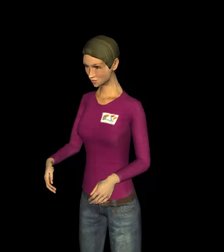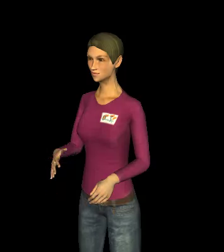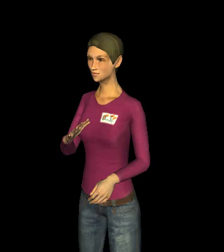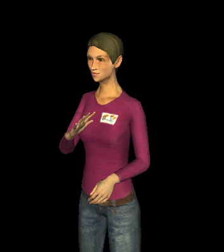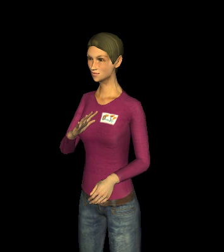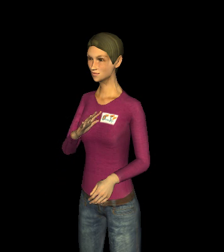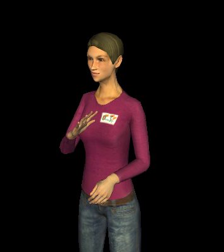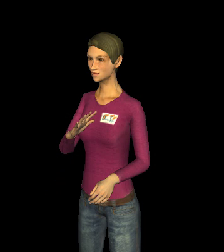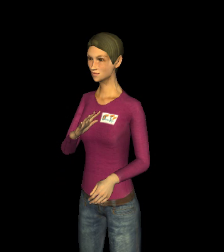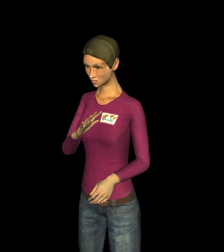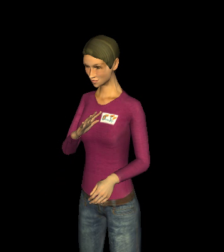يمتلك